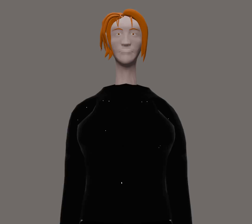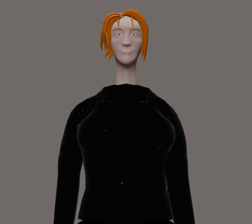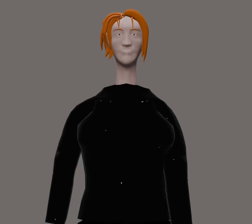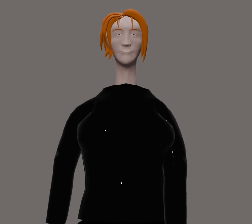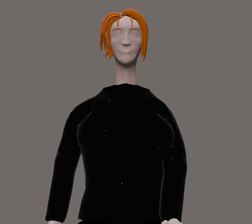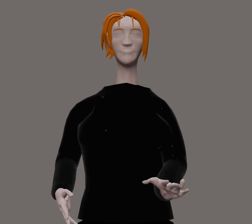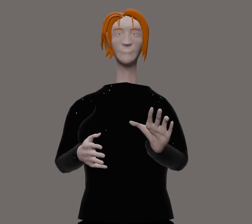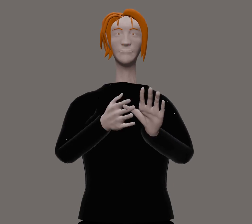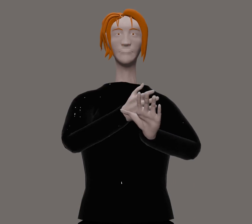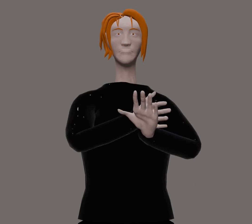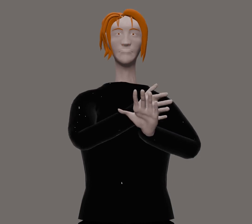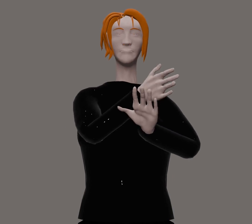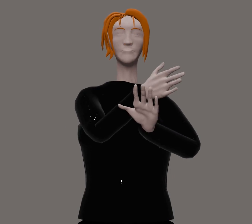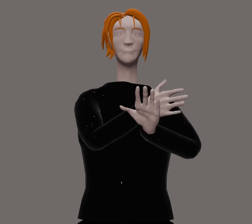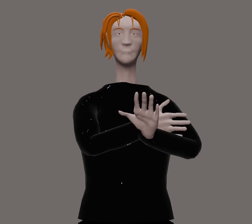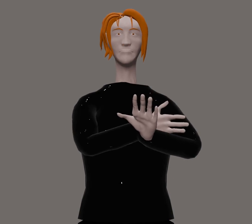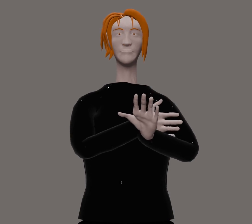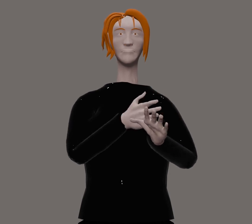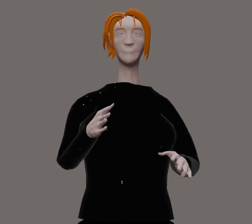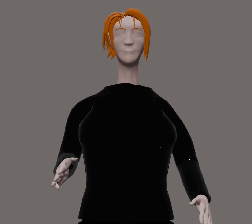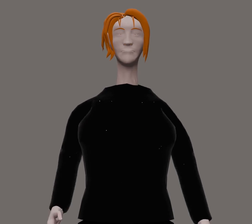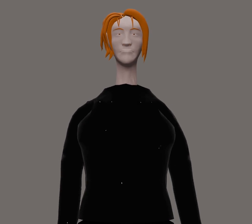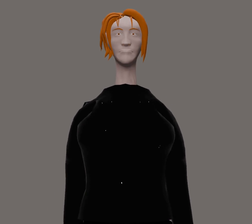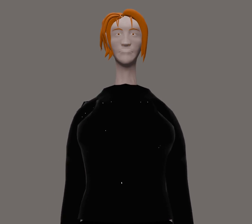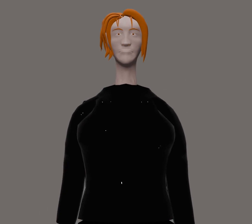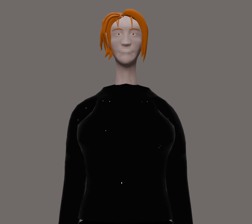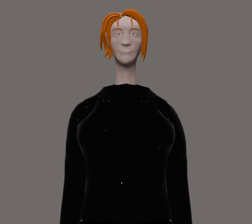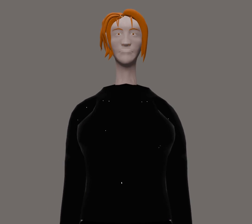Before